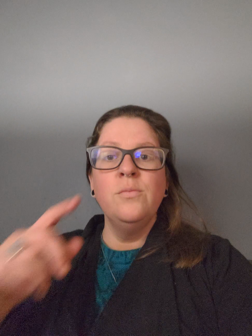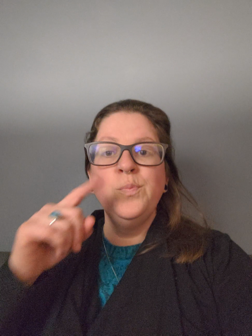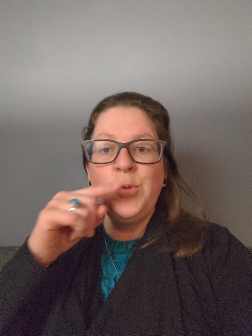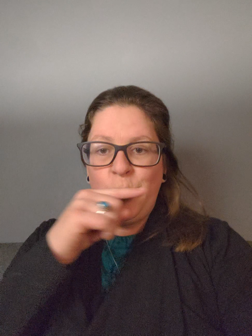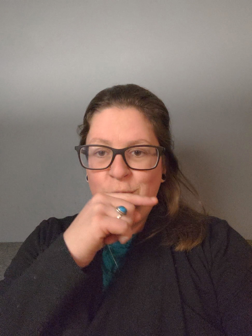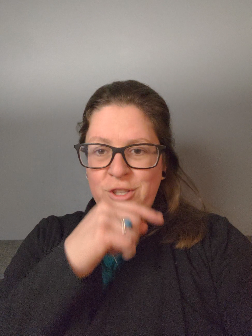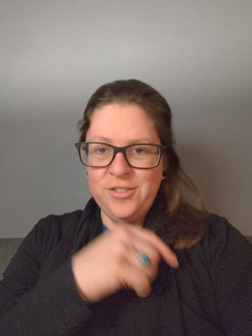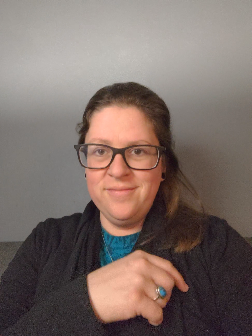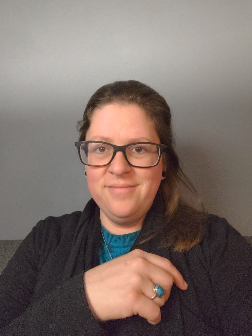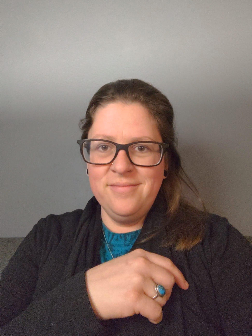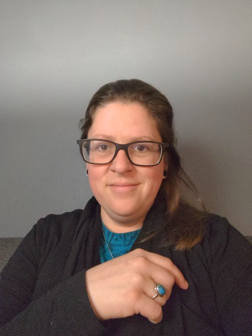toothbrush